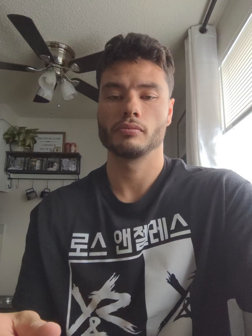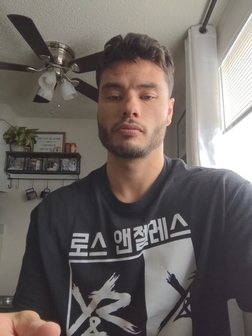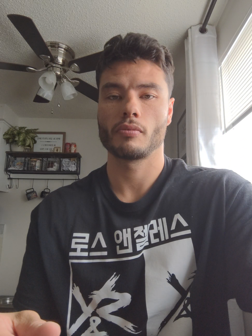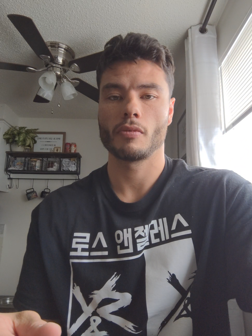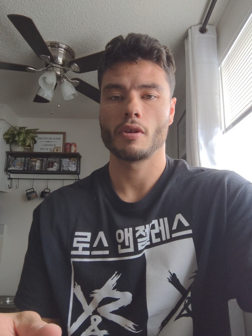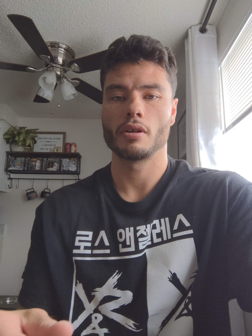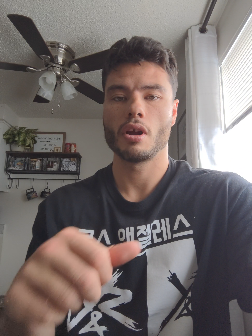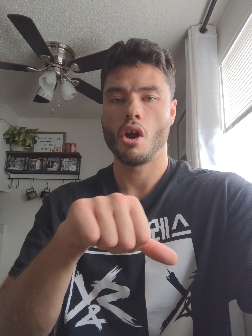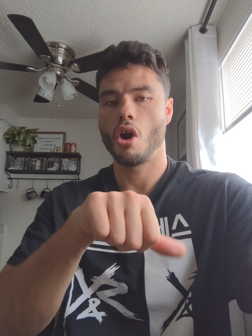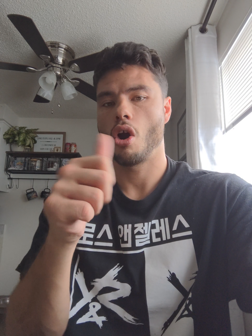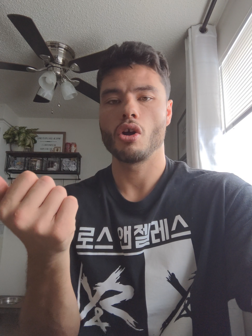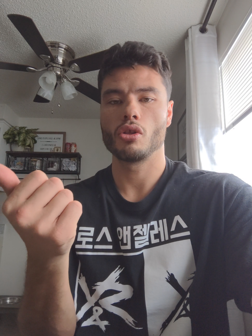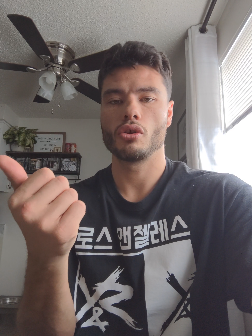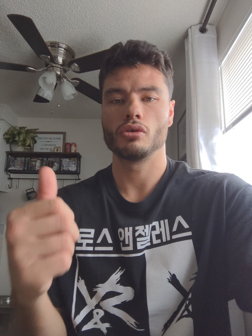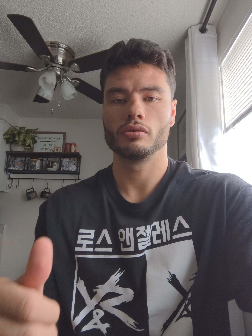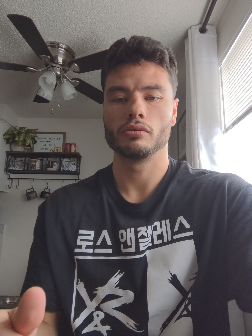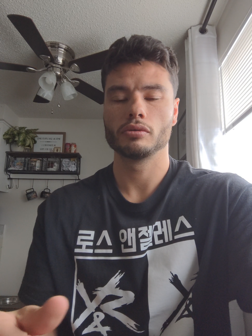another